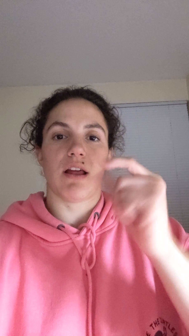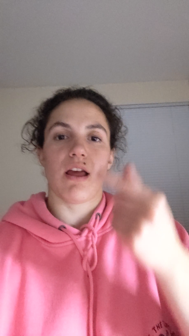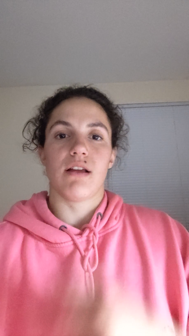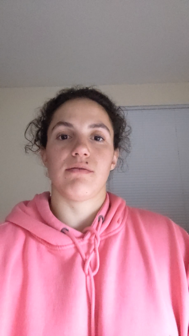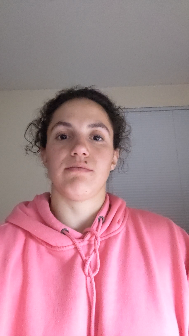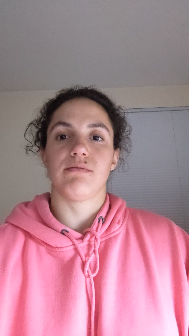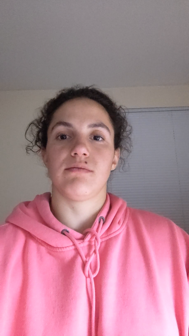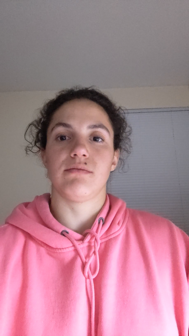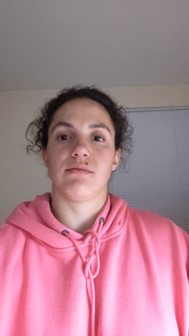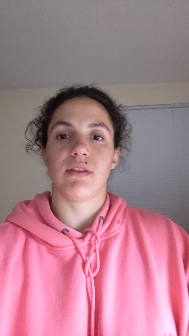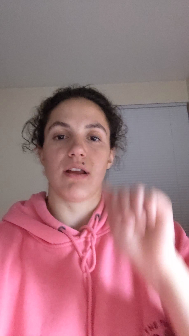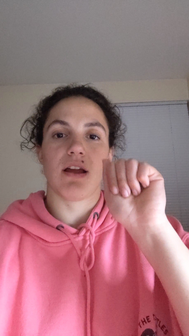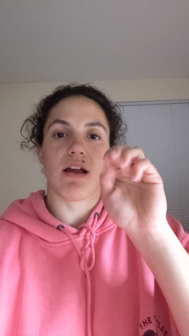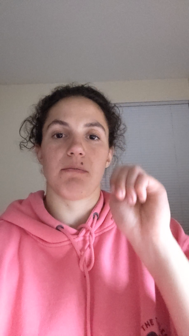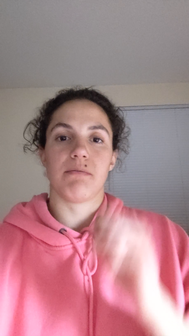am